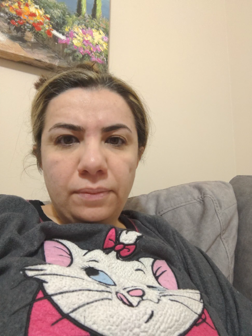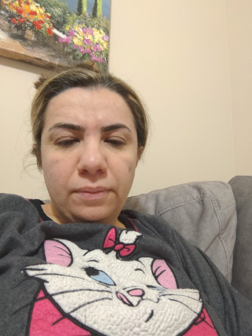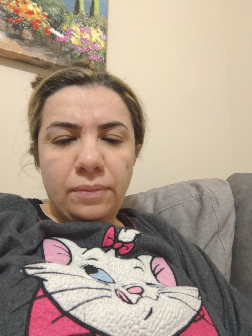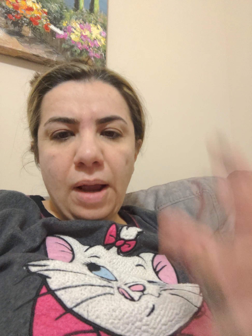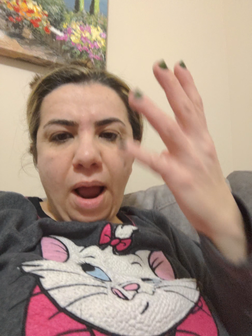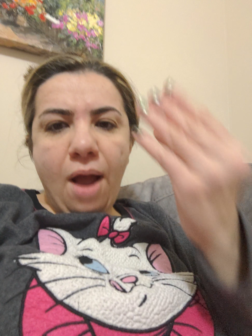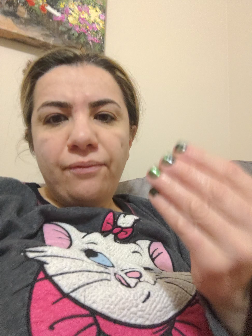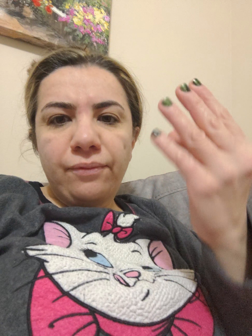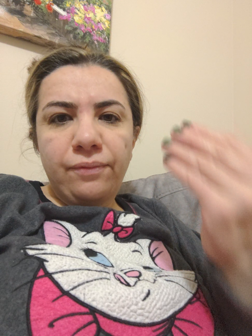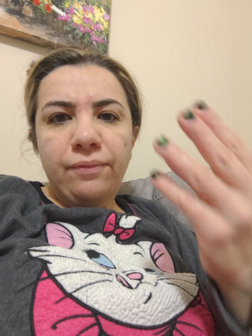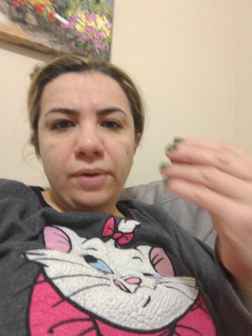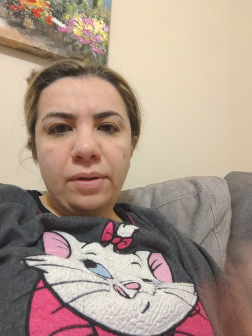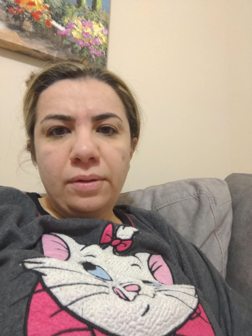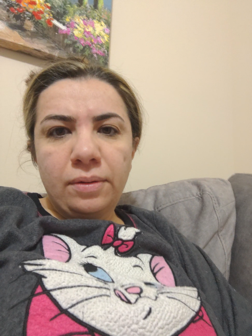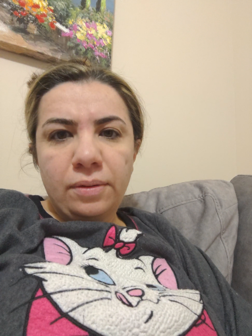wet